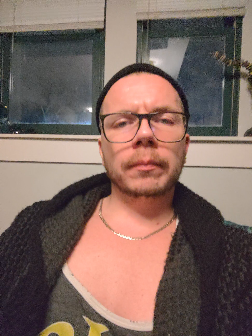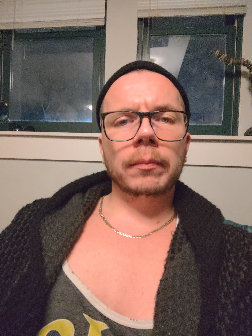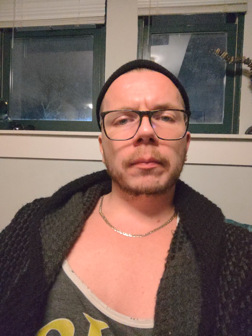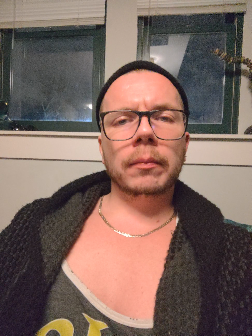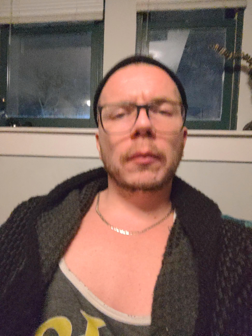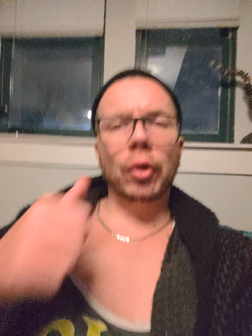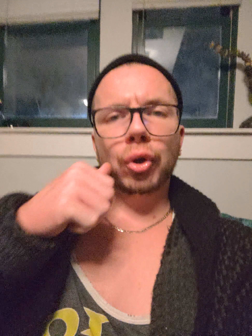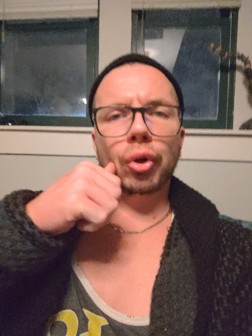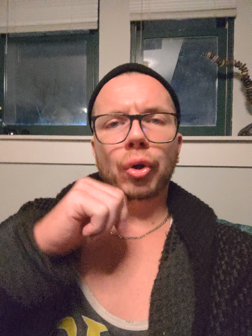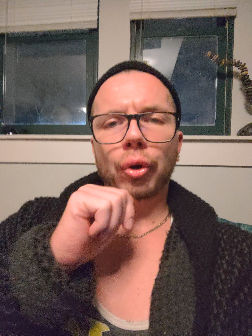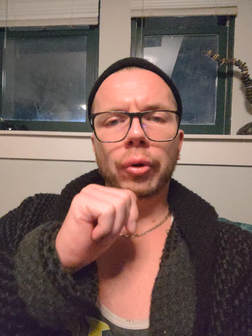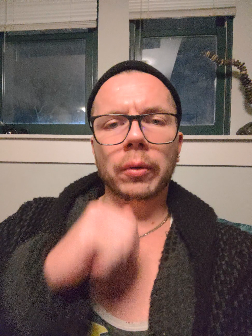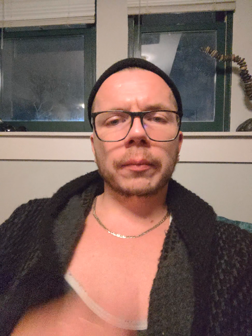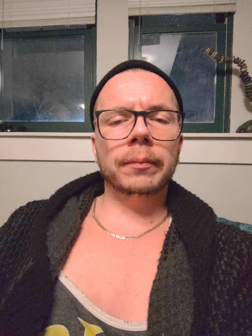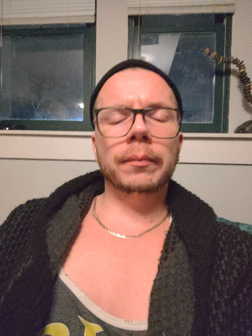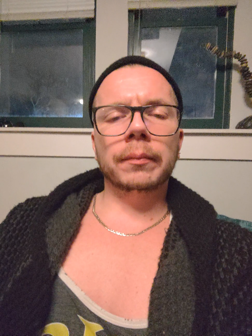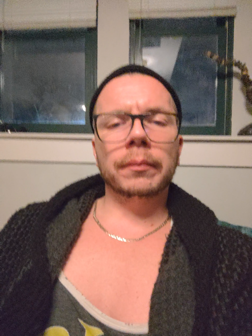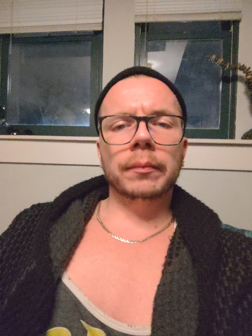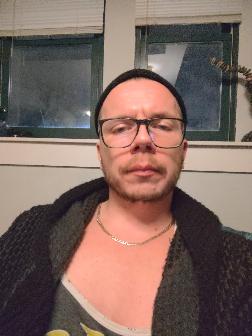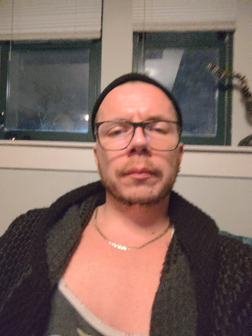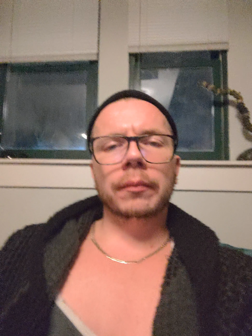girl